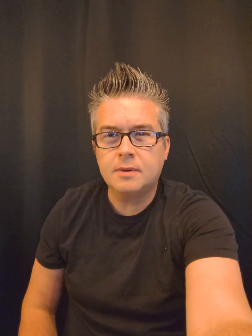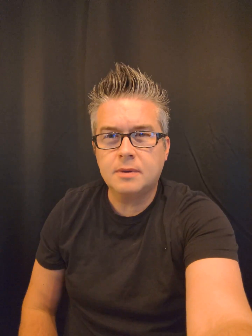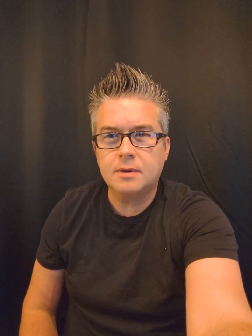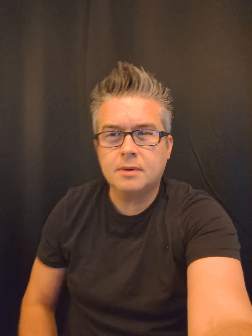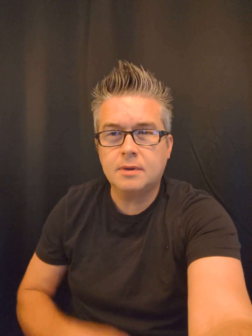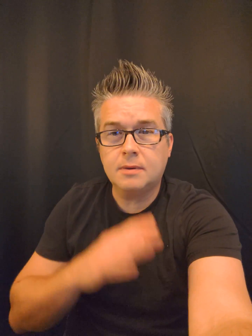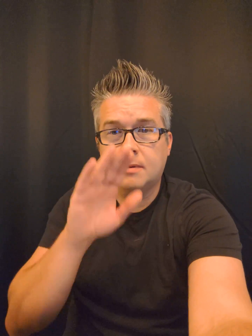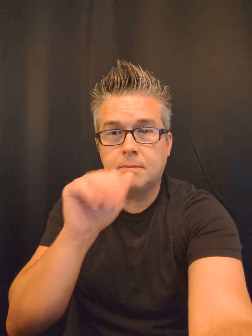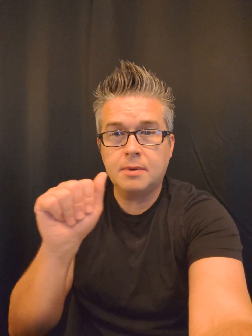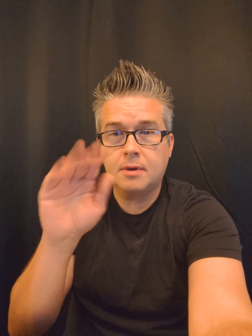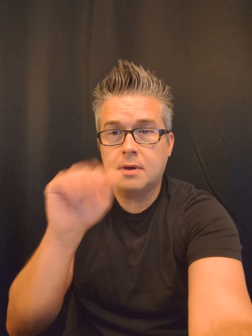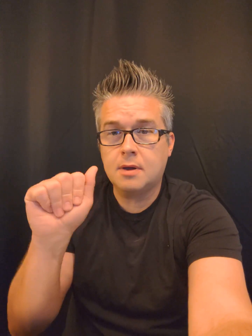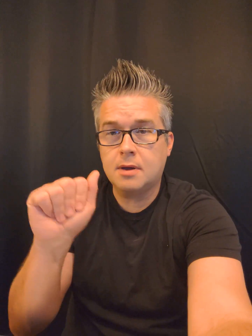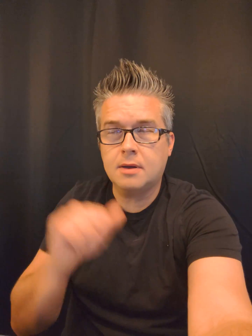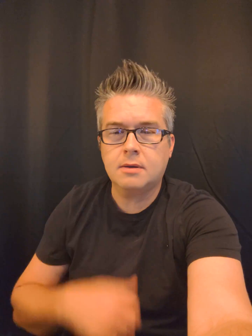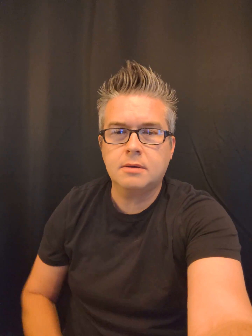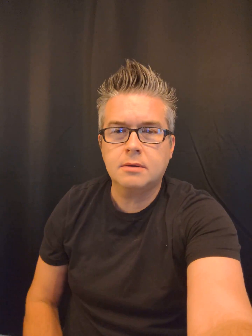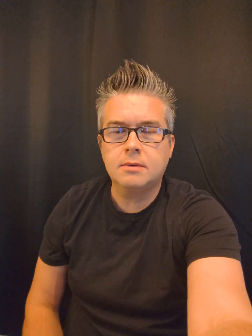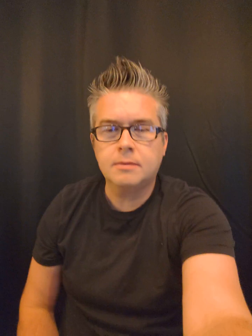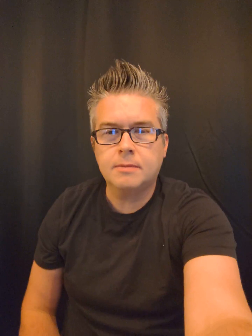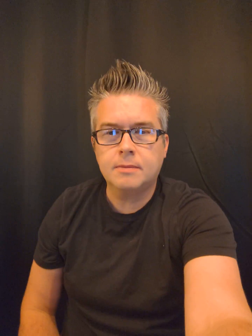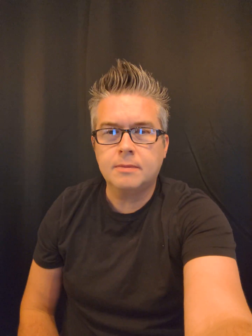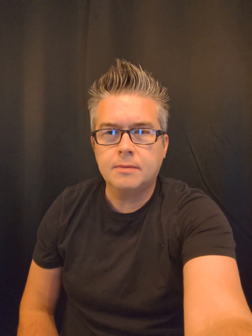baa baa